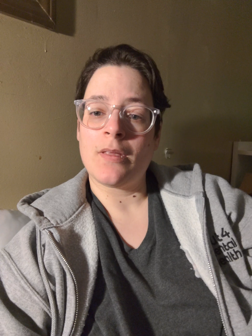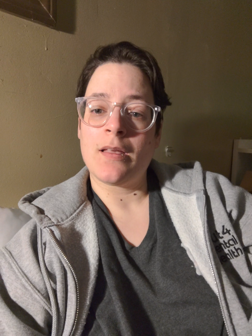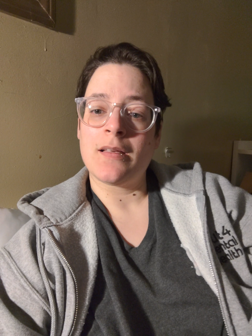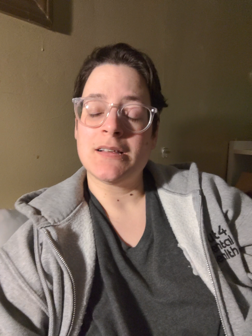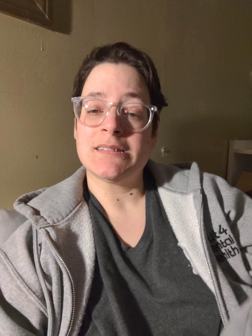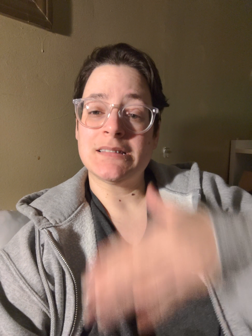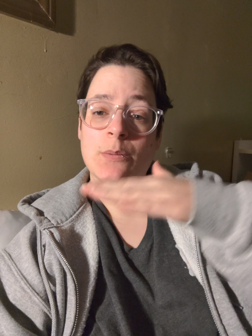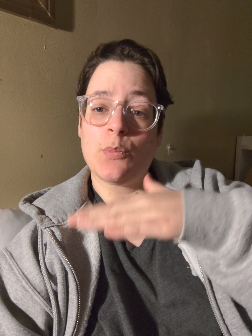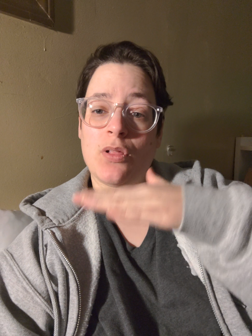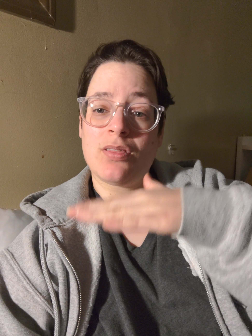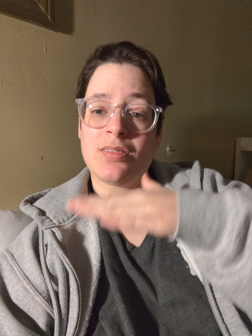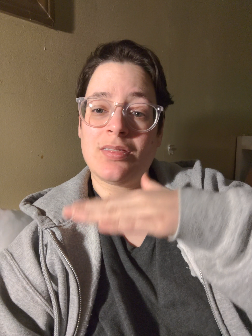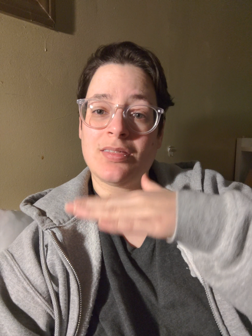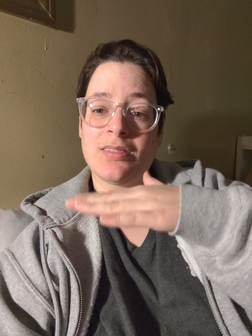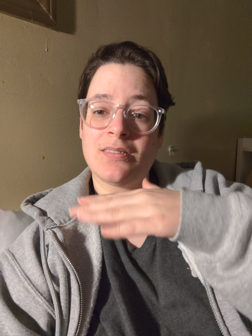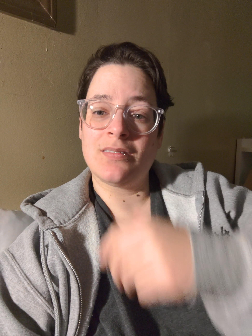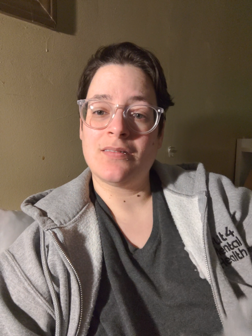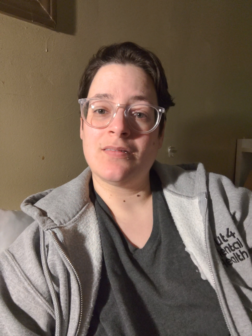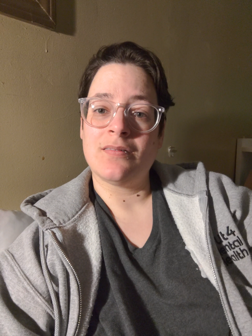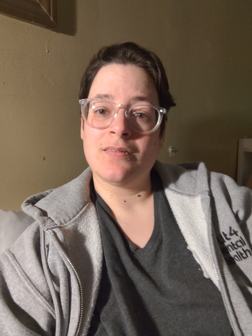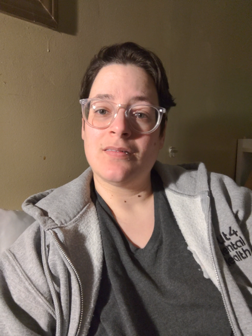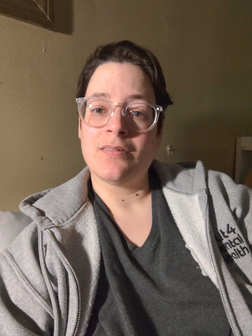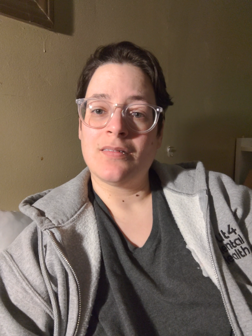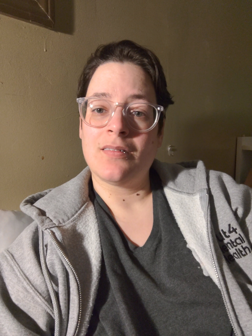table